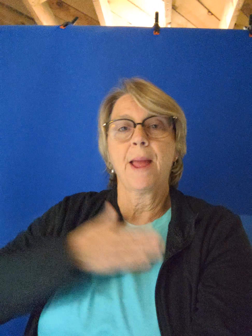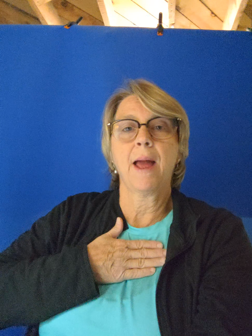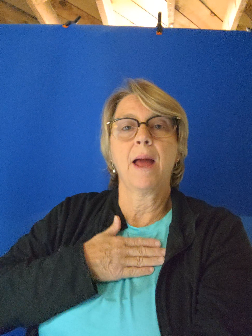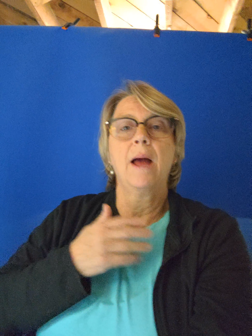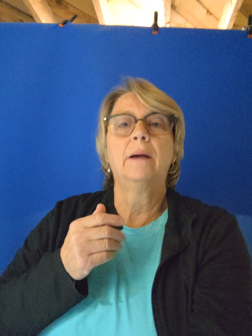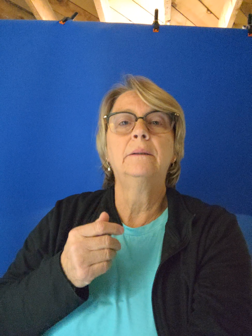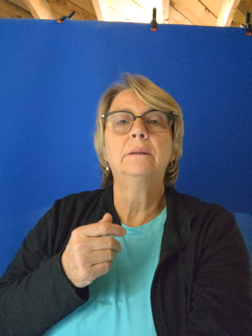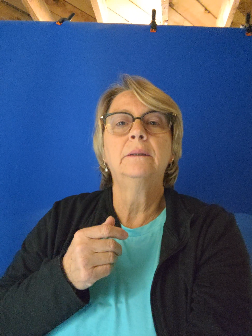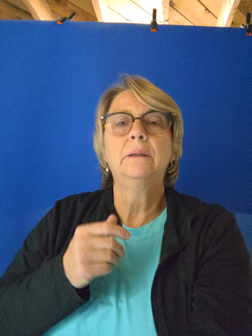my